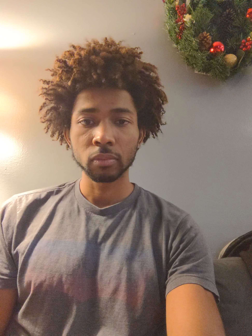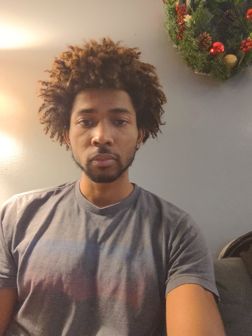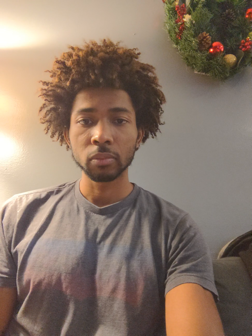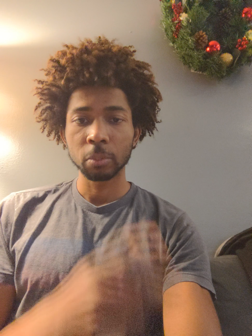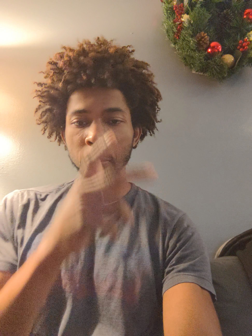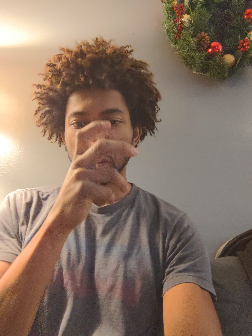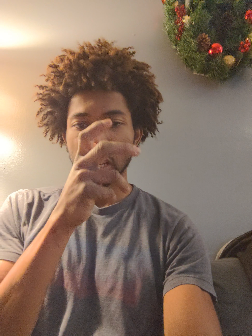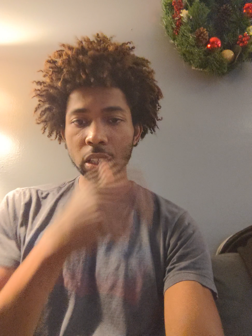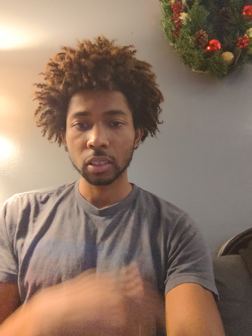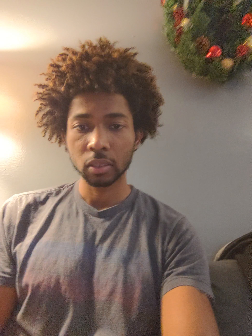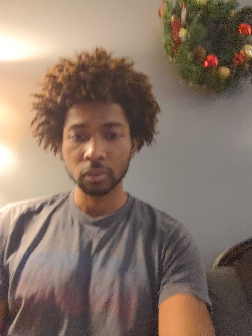bug